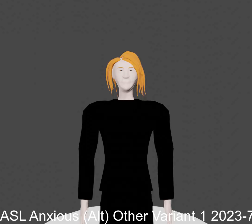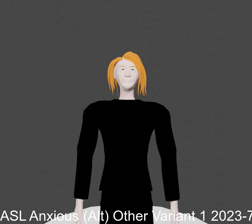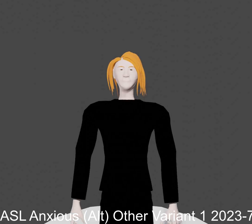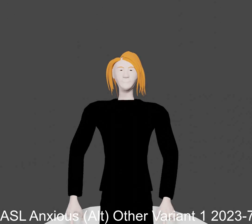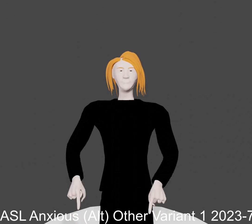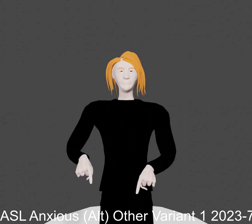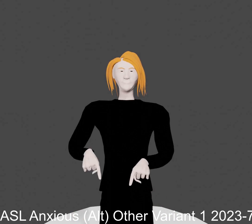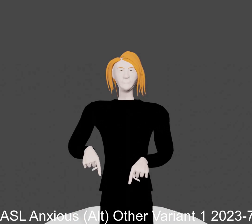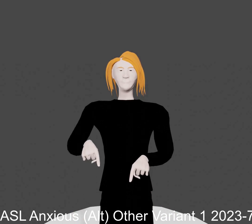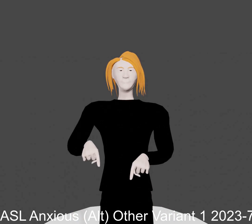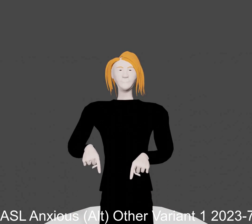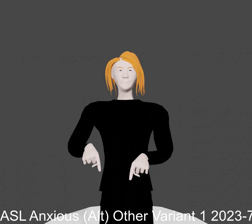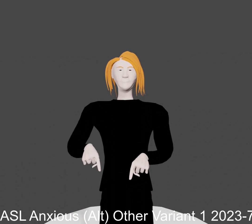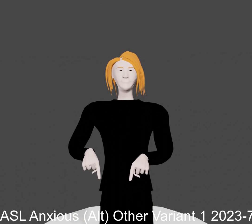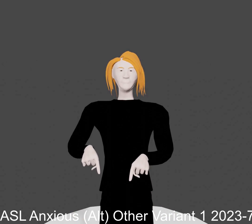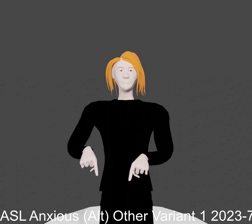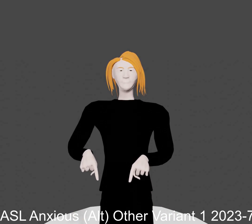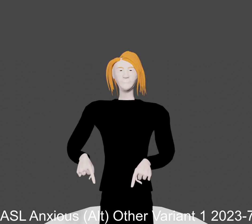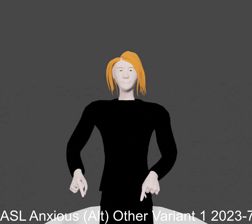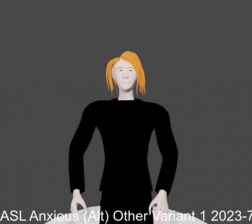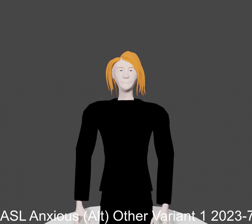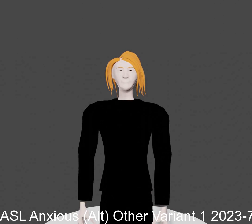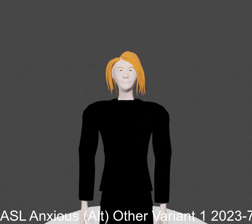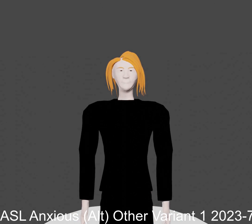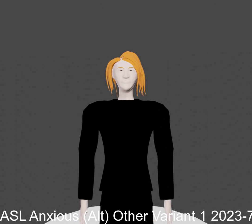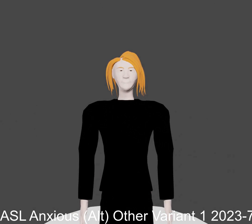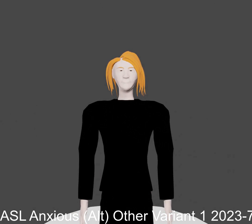Anxious